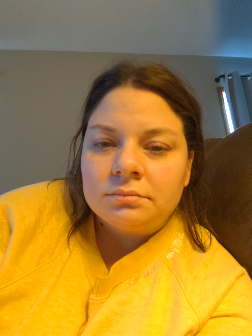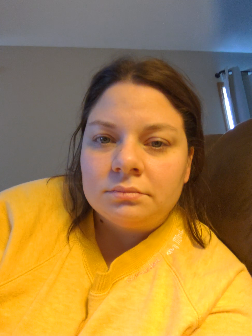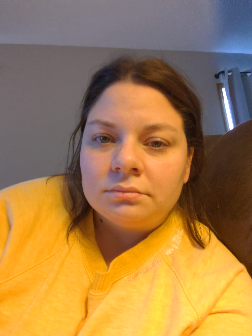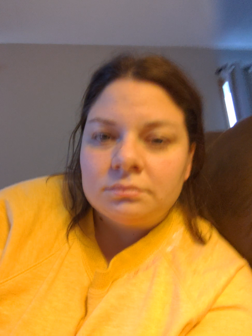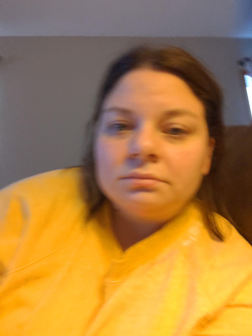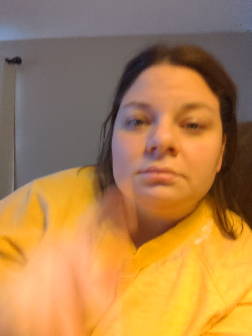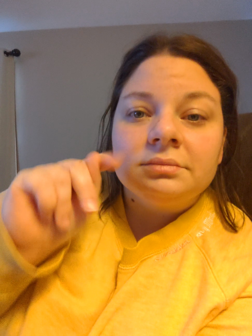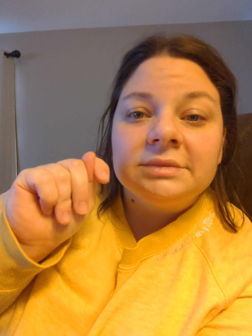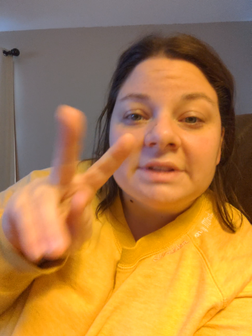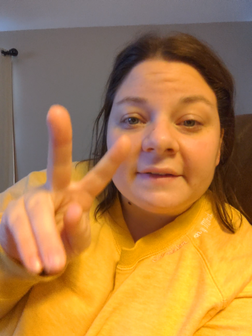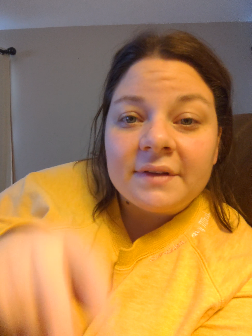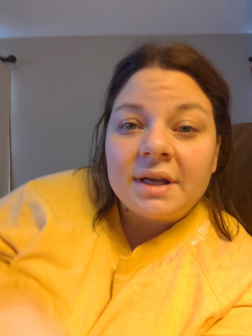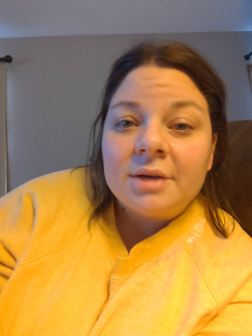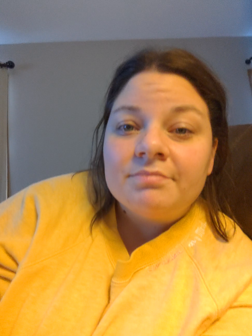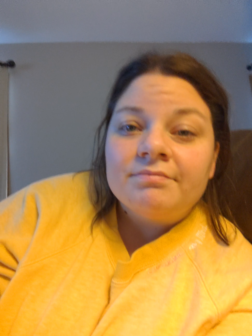TV